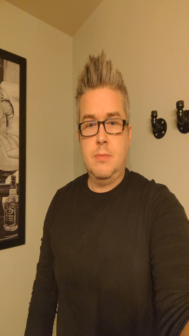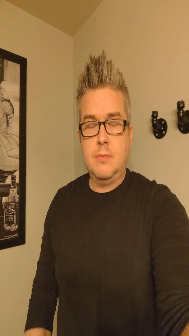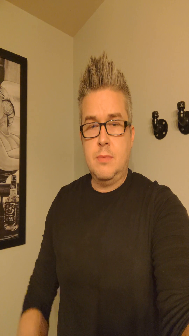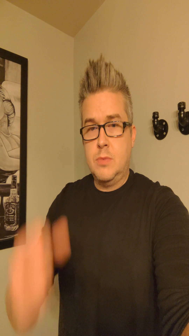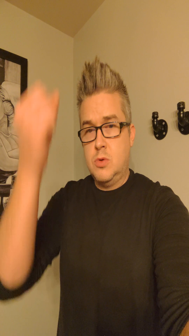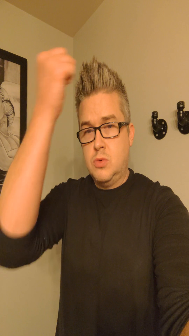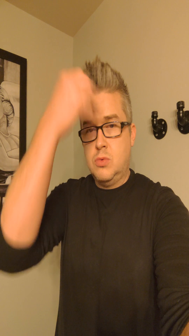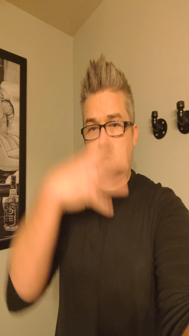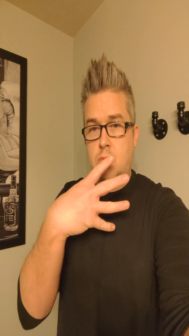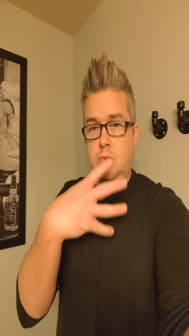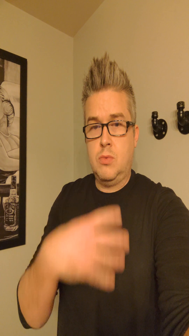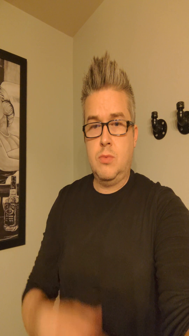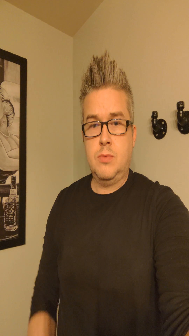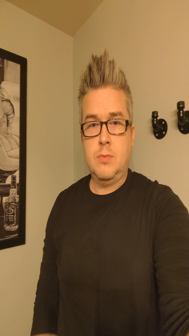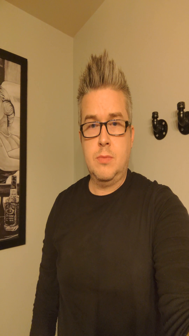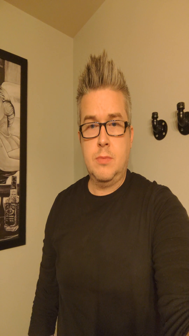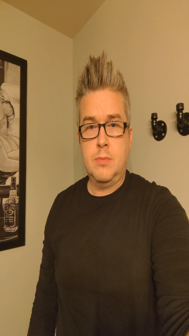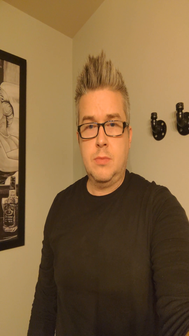shower